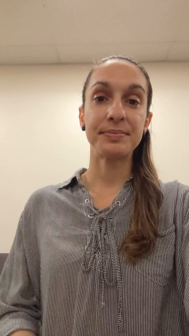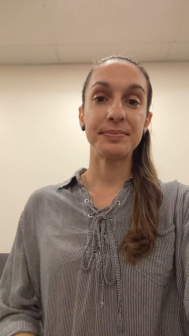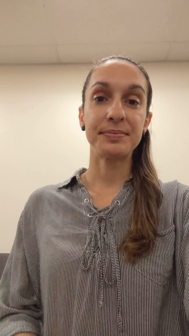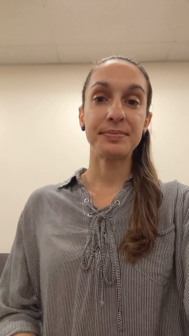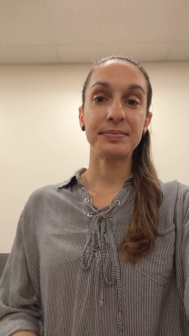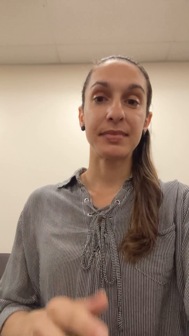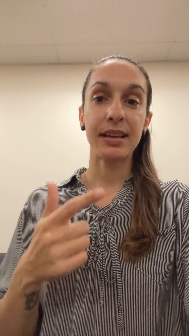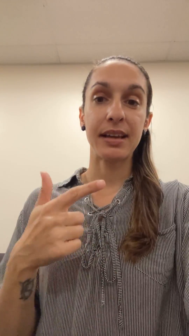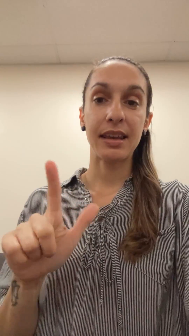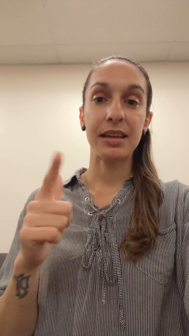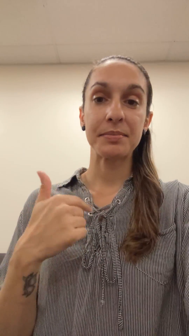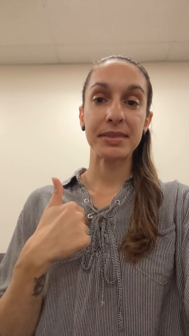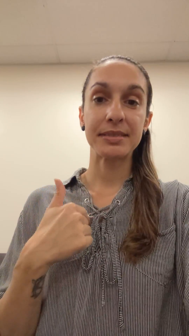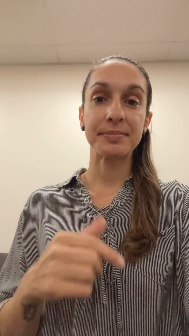let me